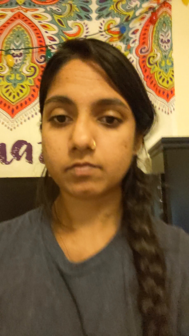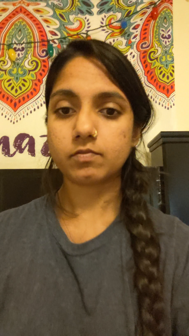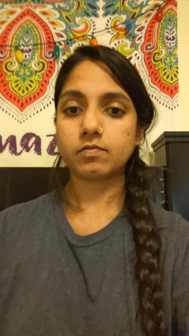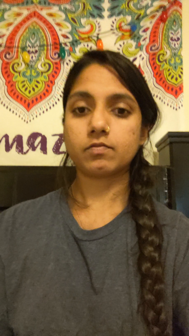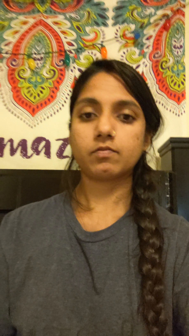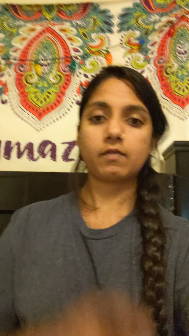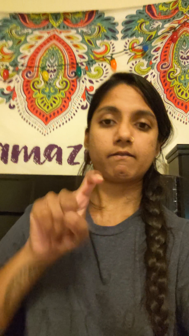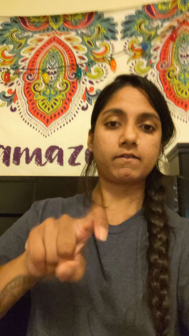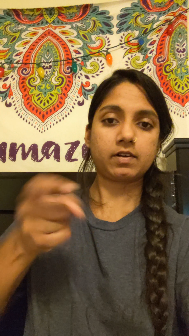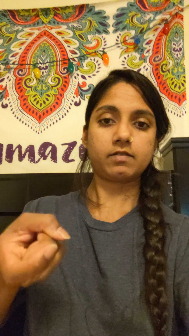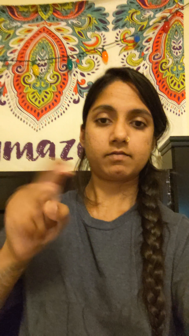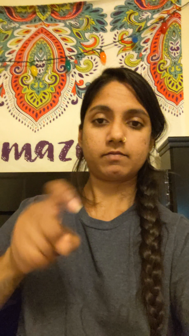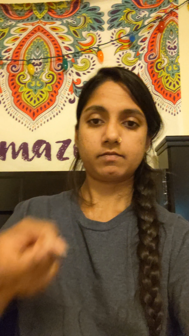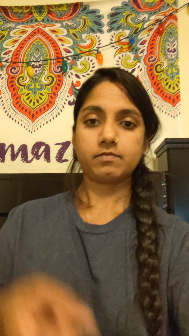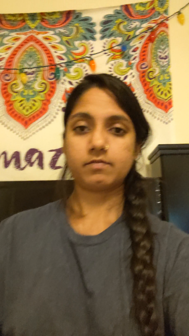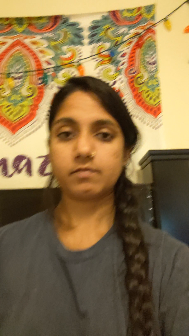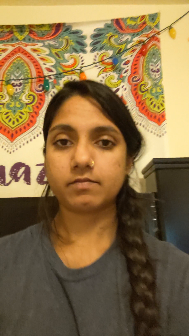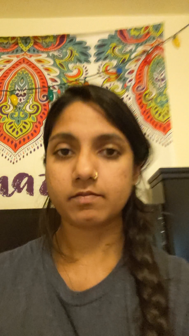friend